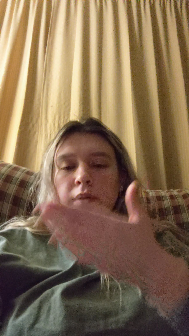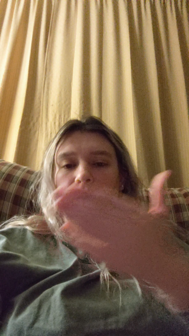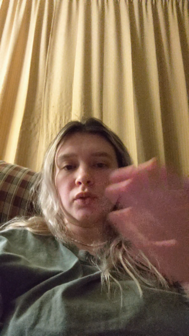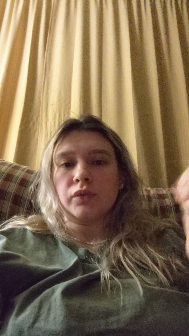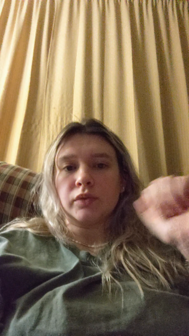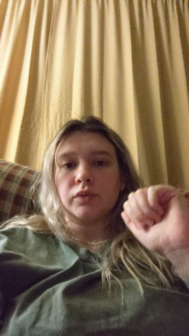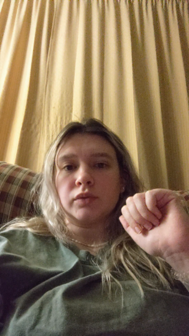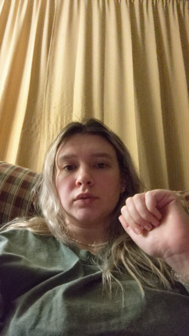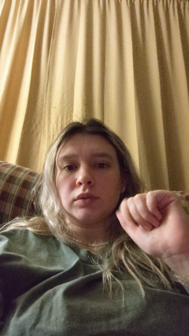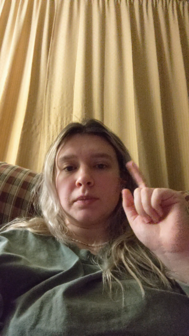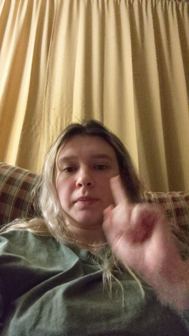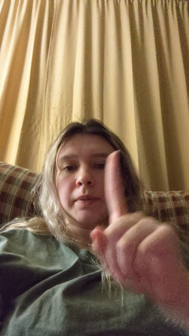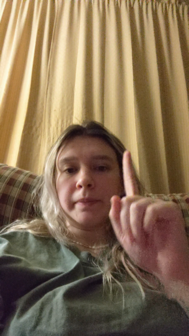bump